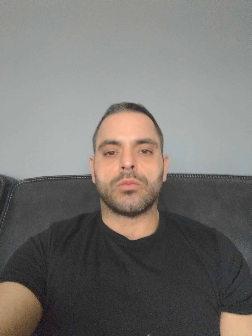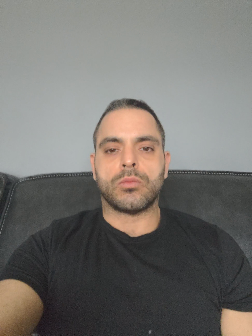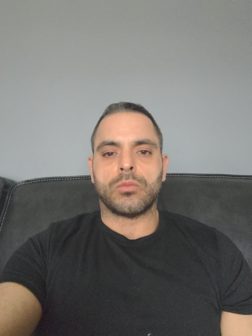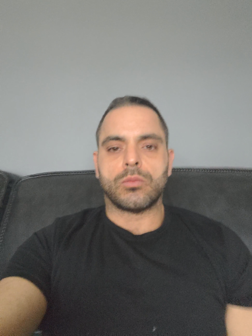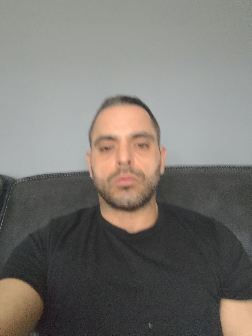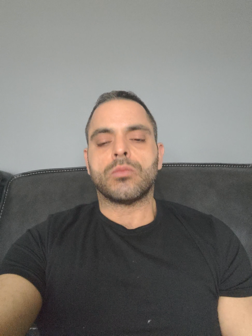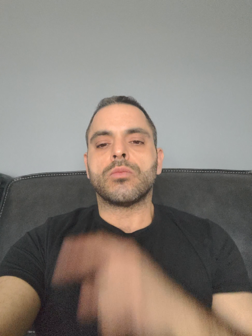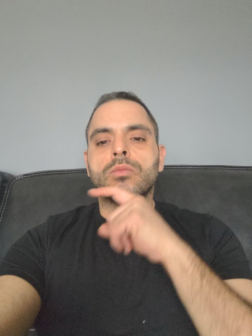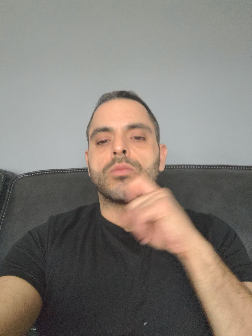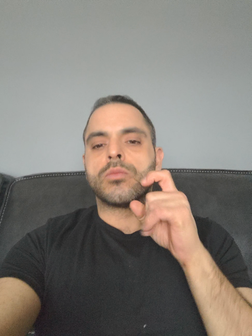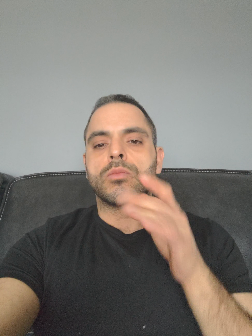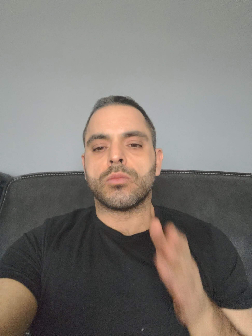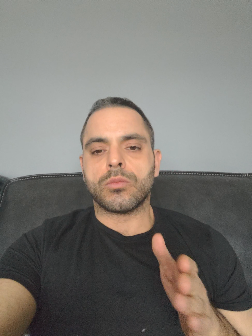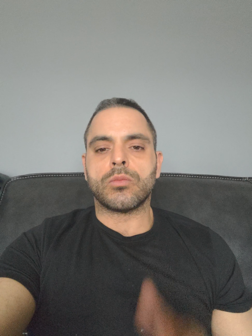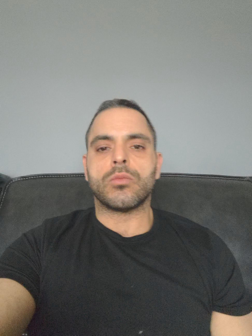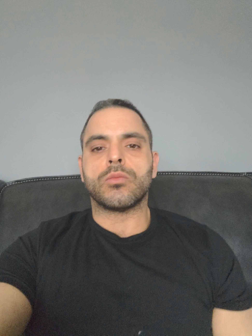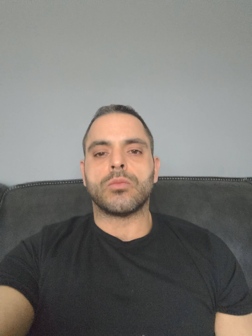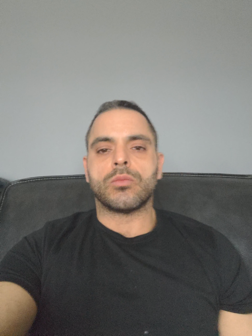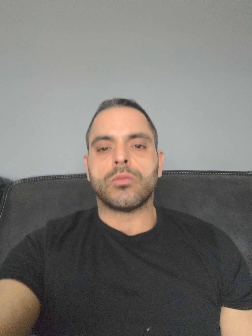dryer